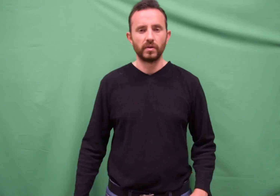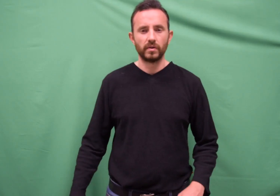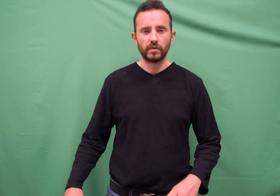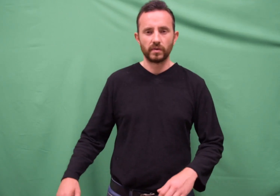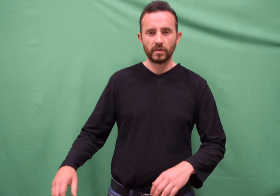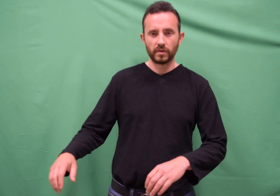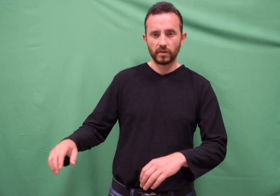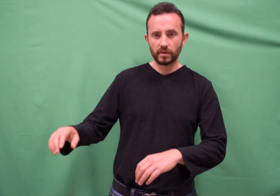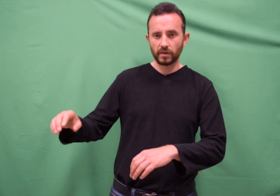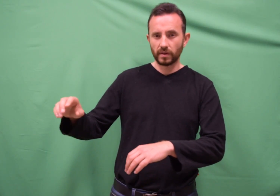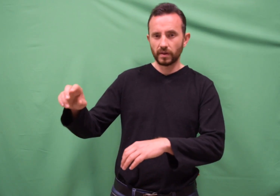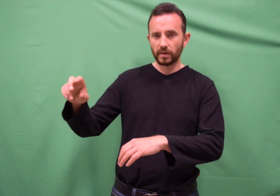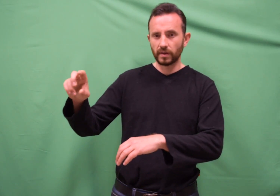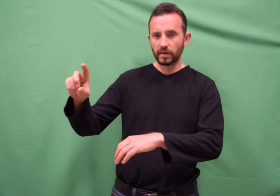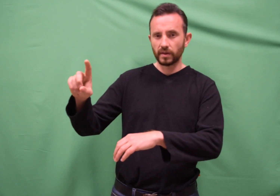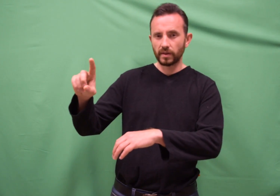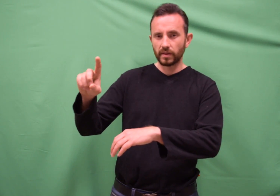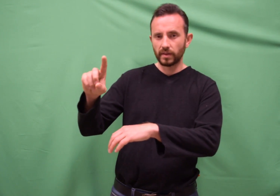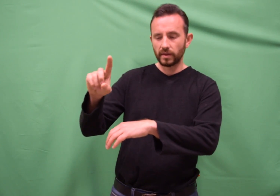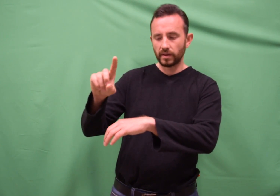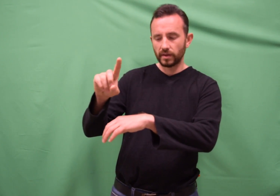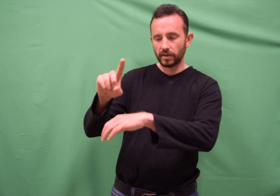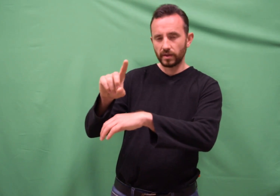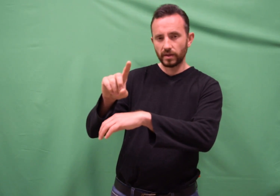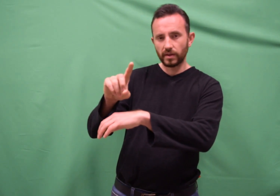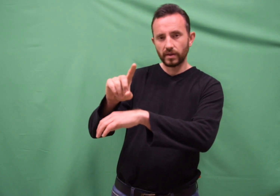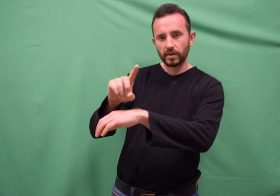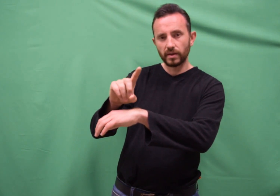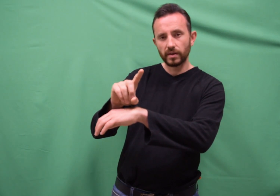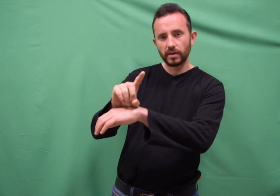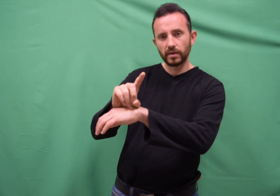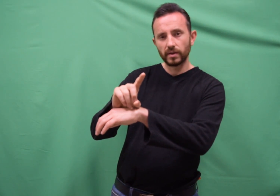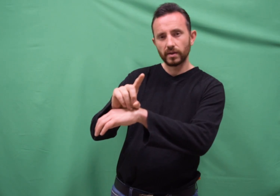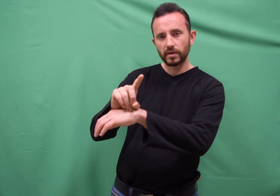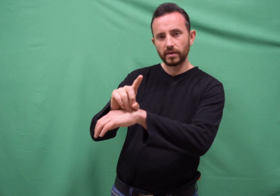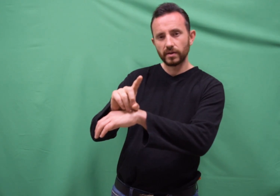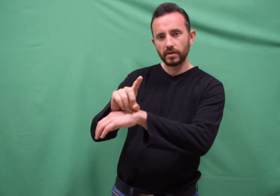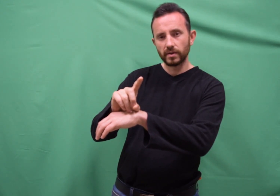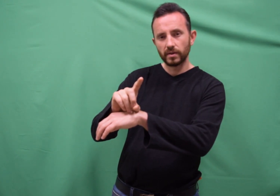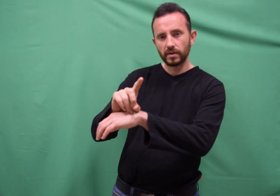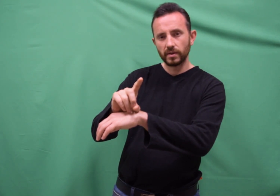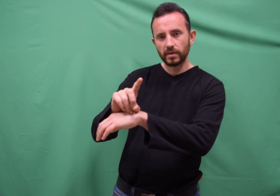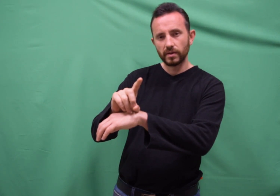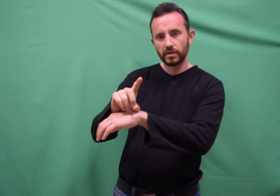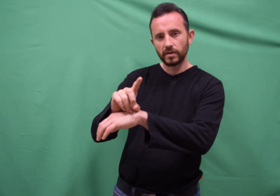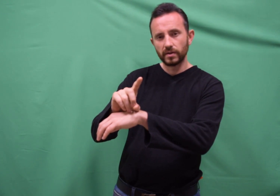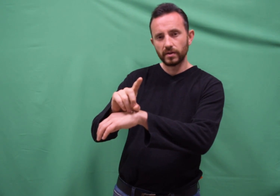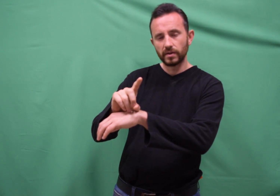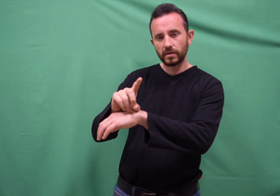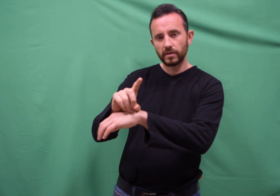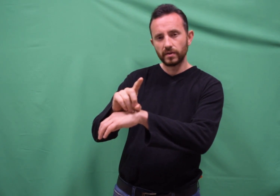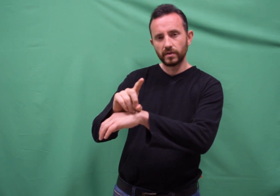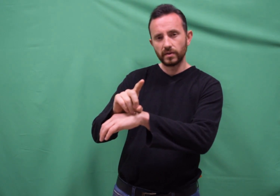día